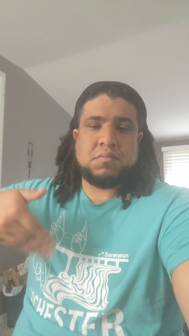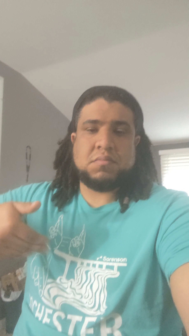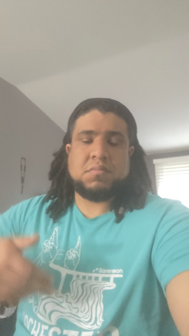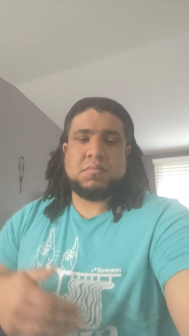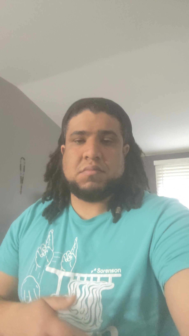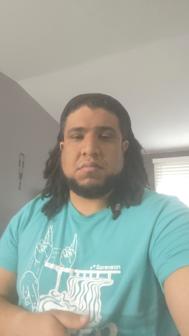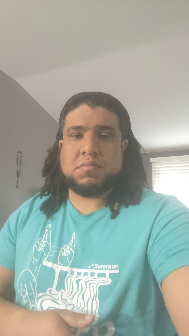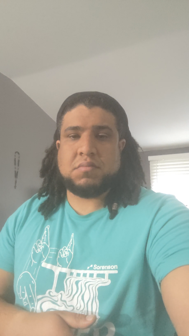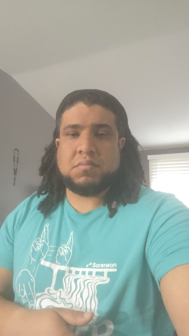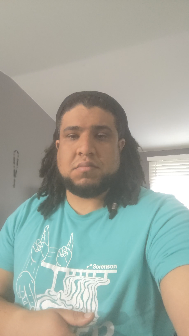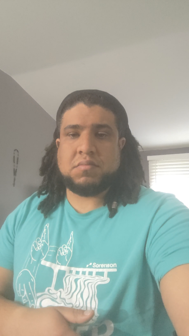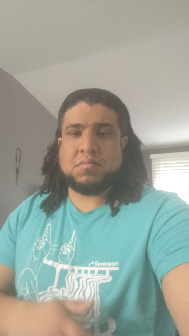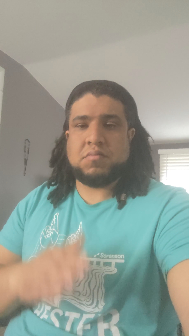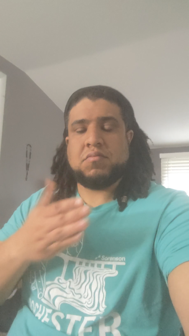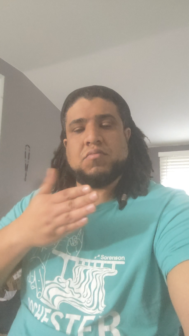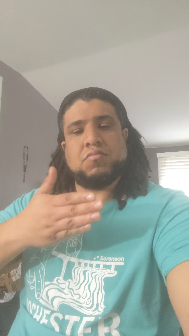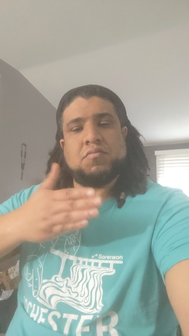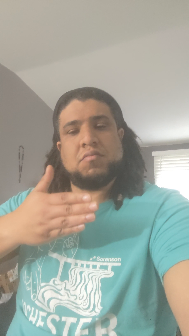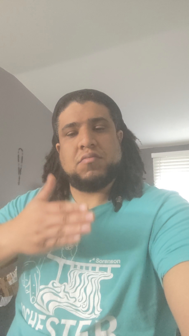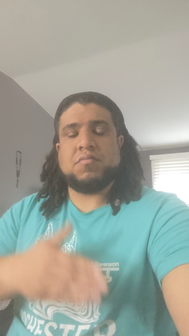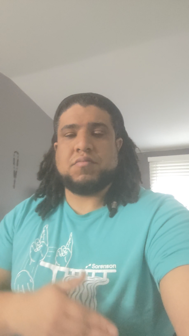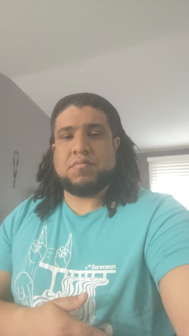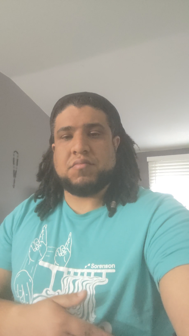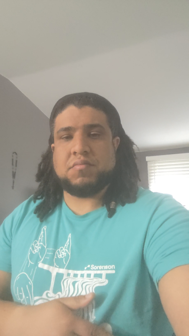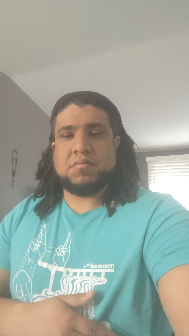share